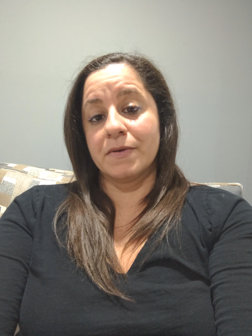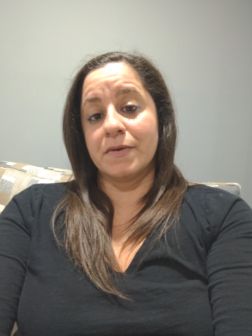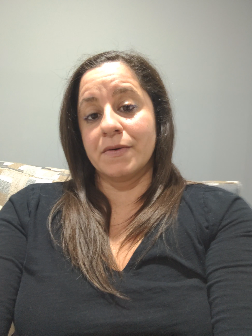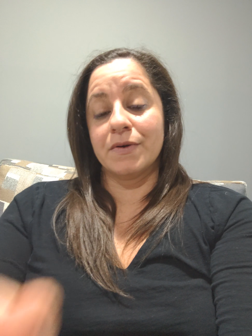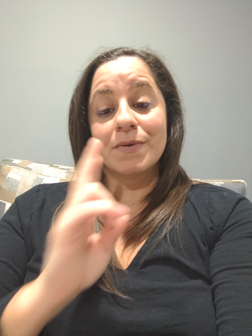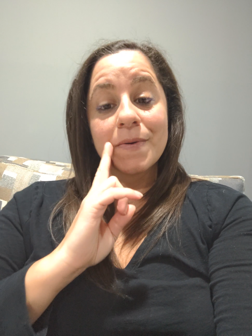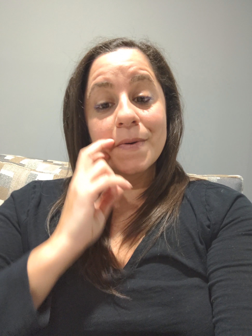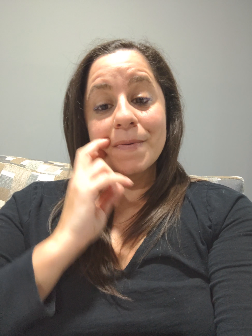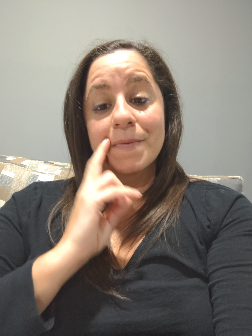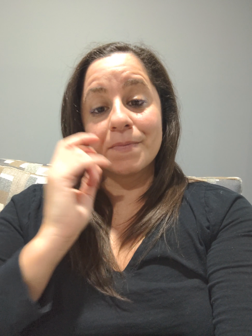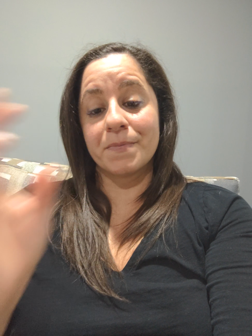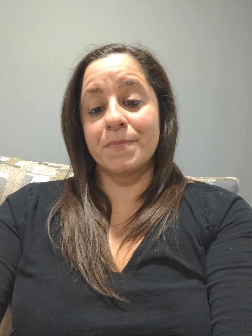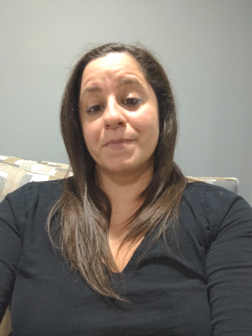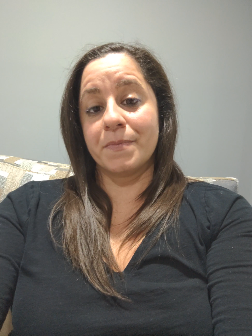gum